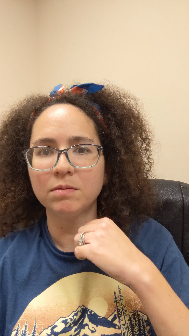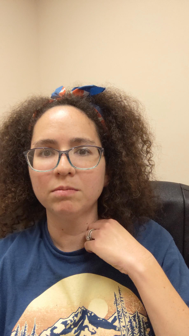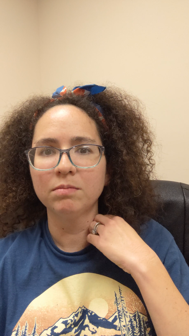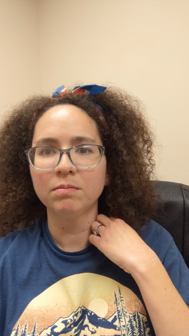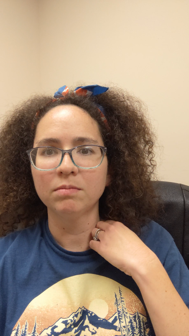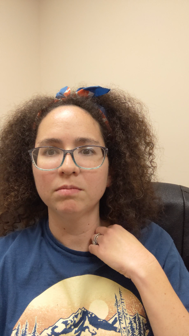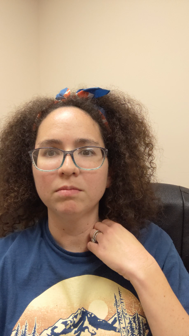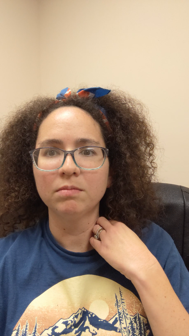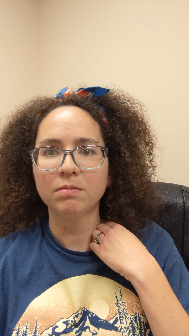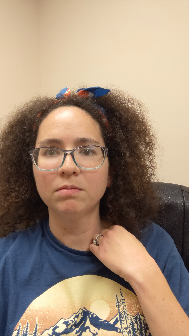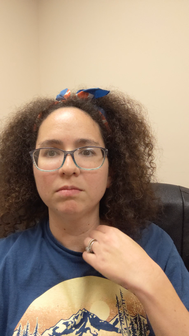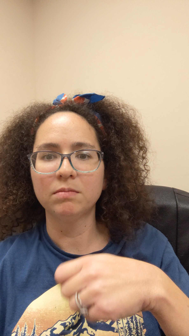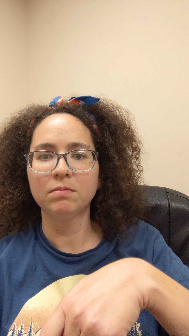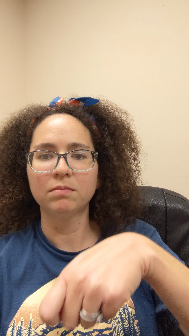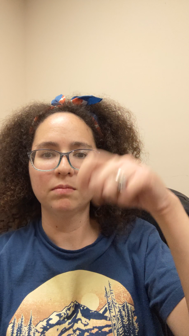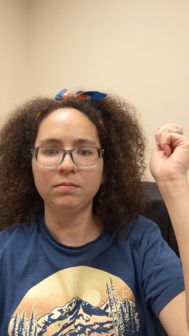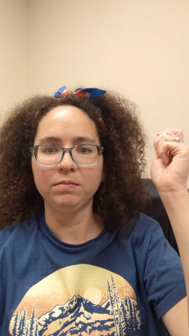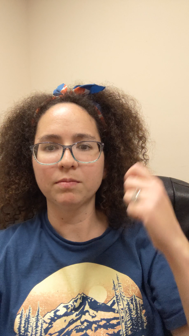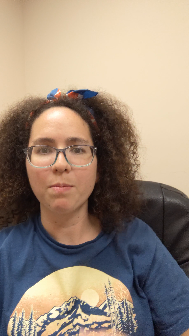rip